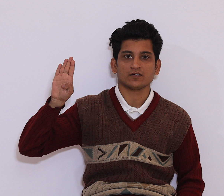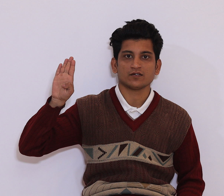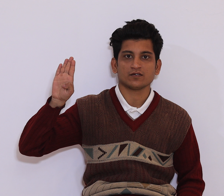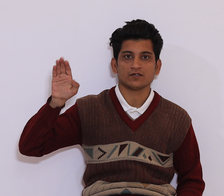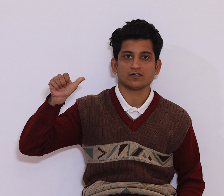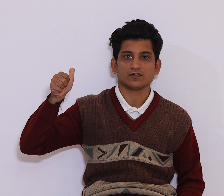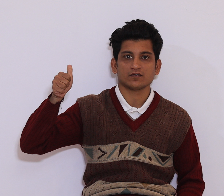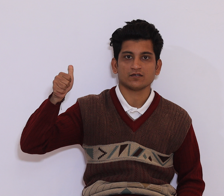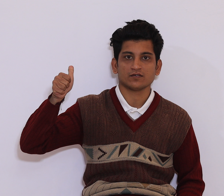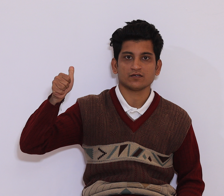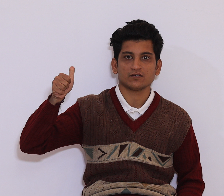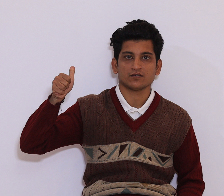best